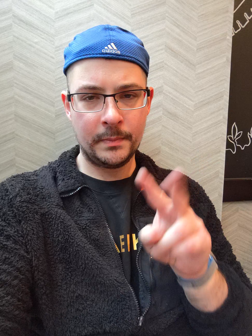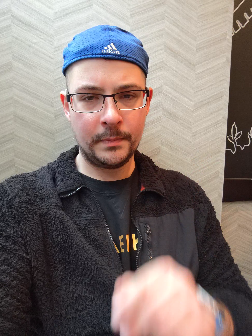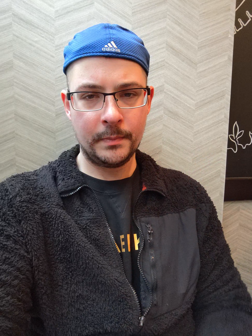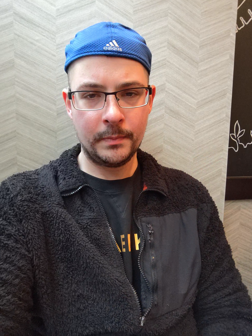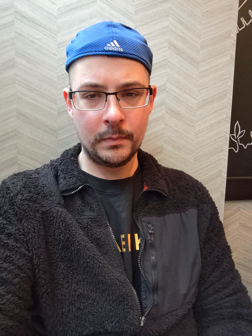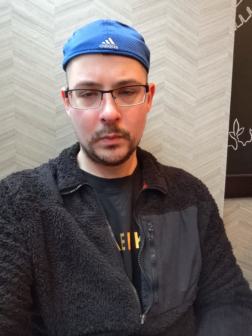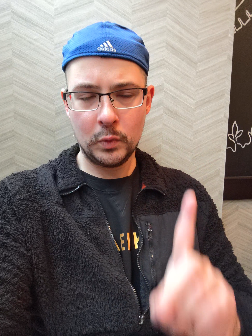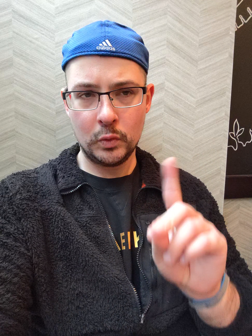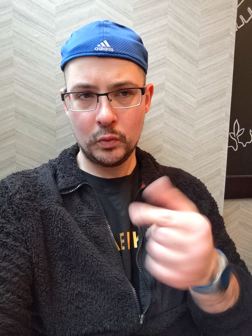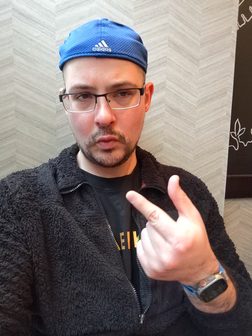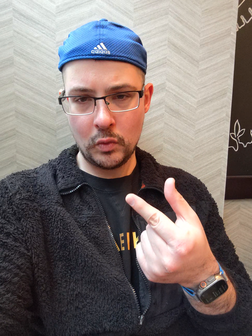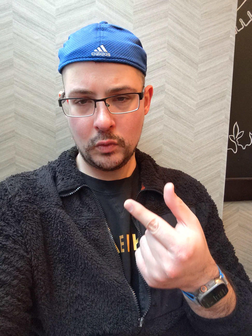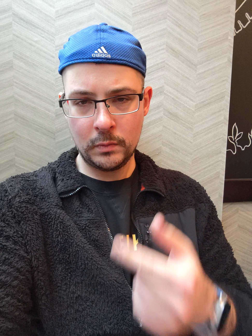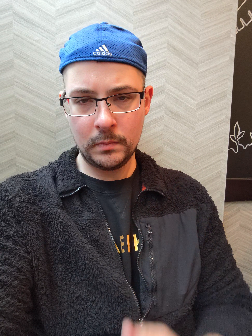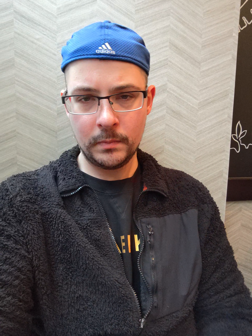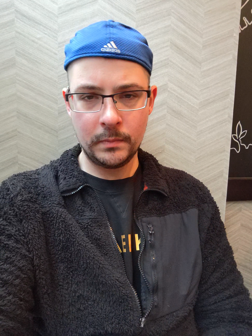dog